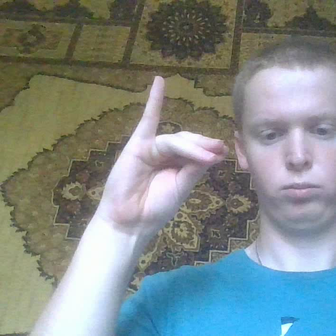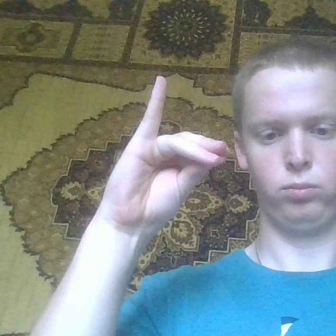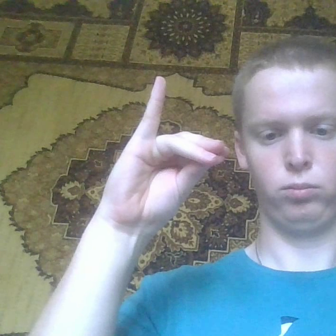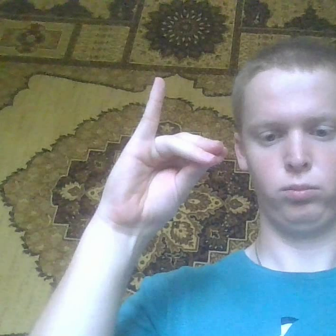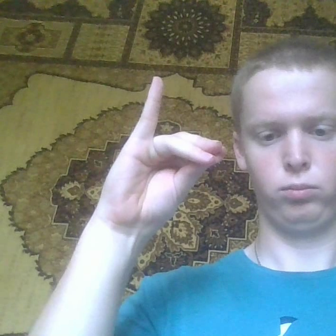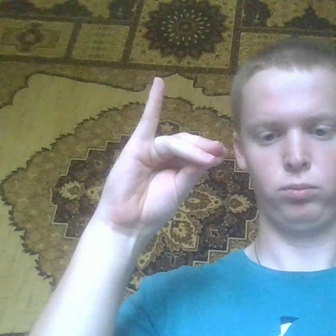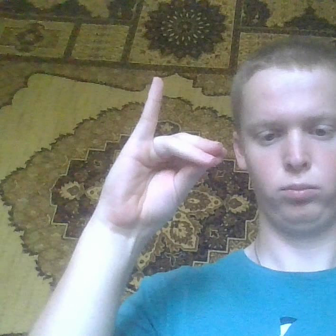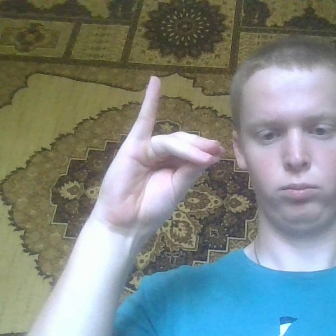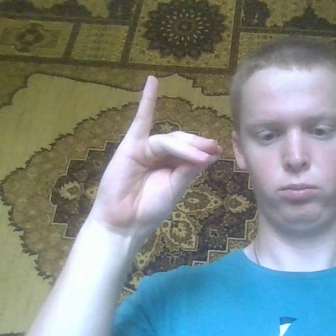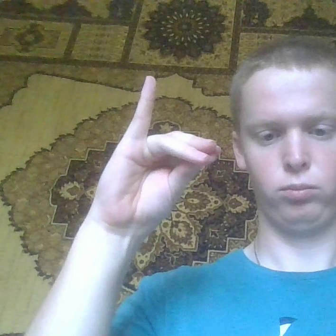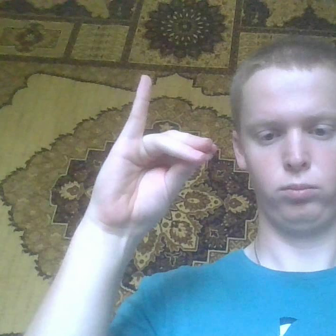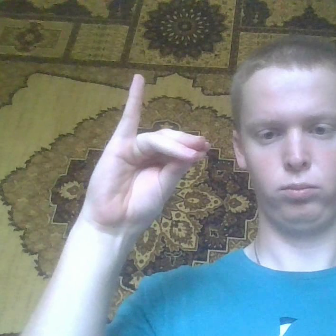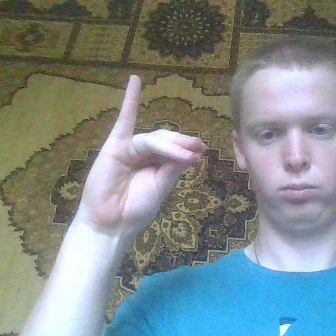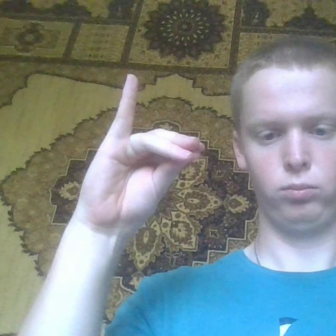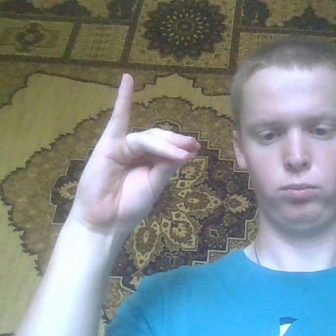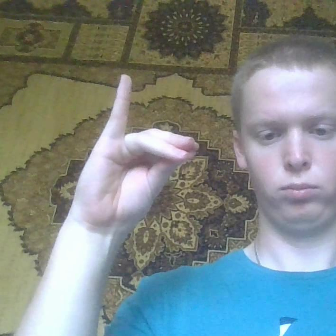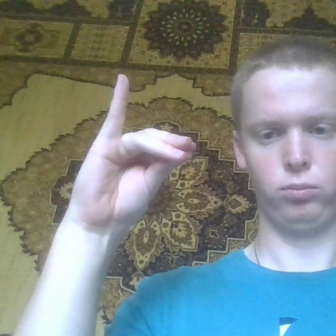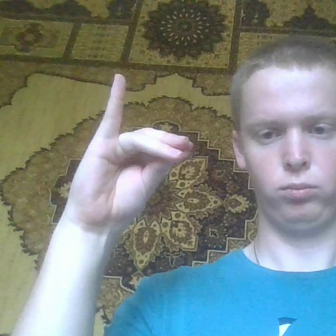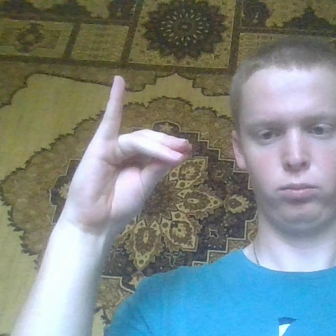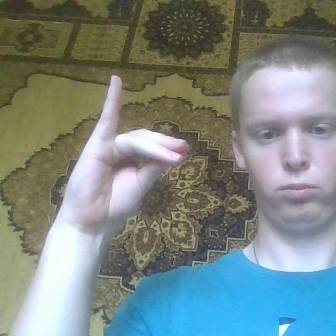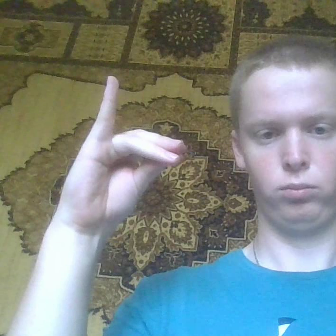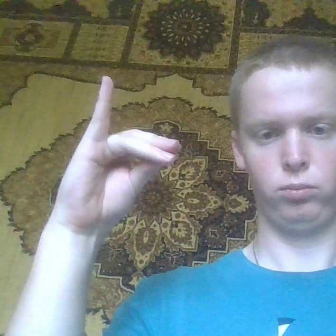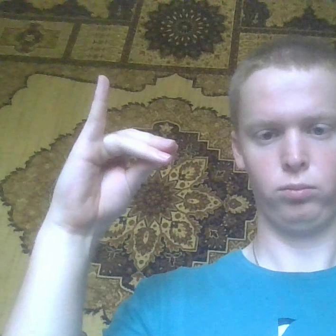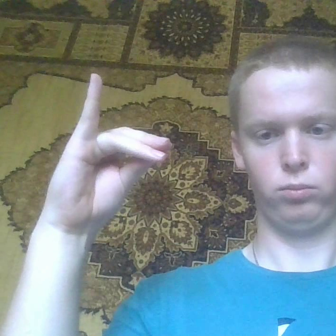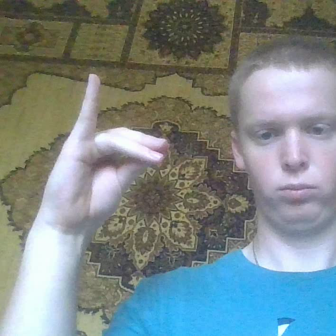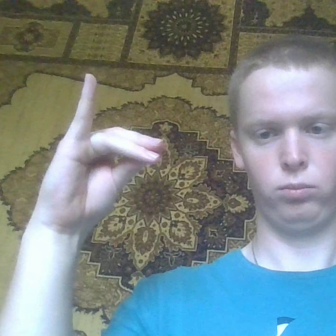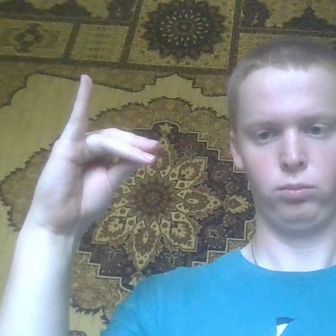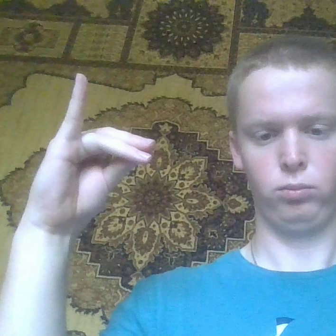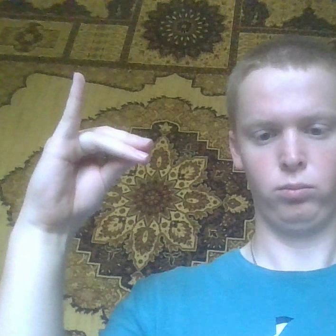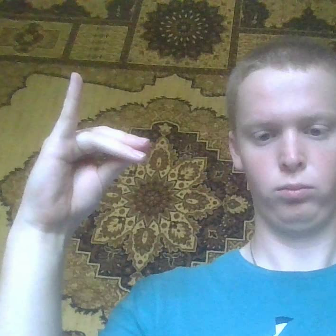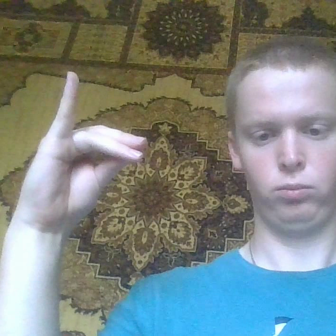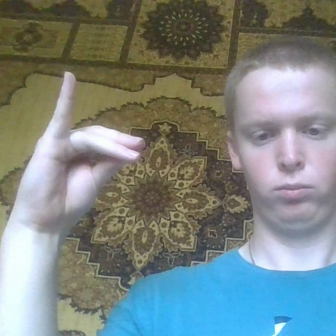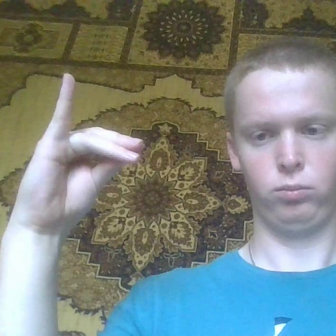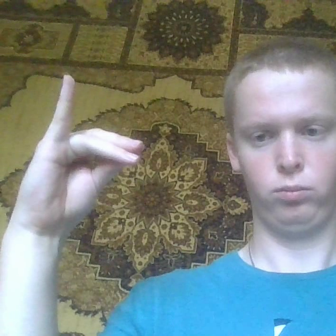Ю